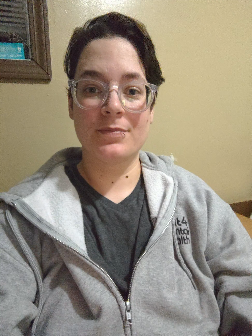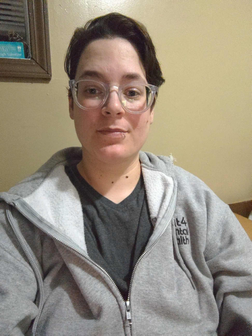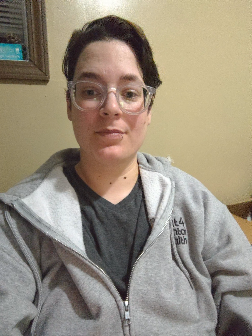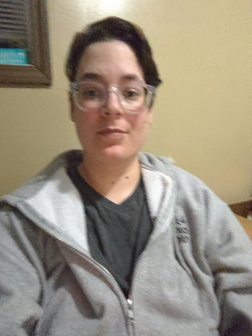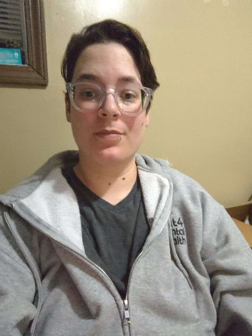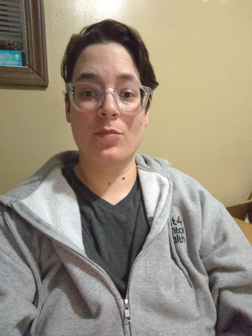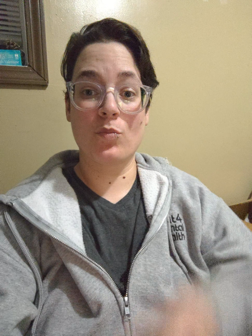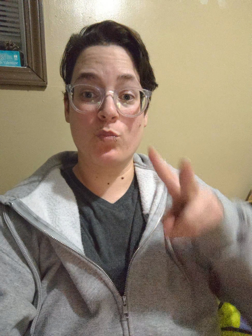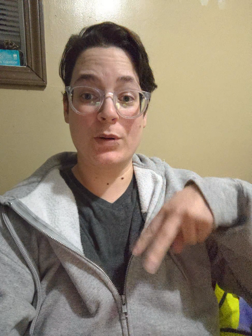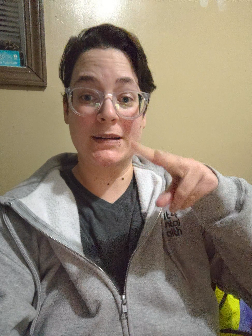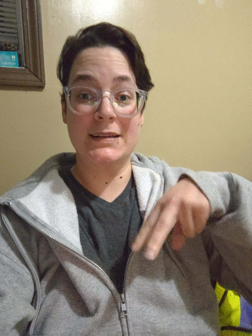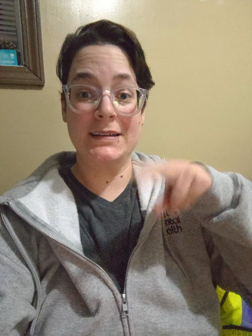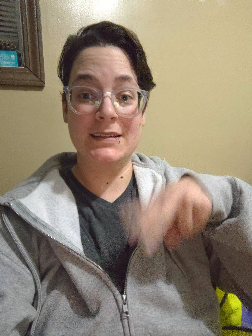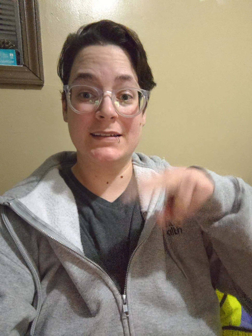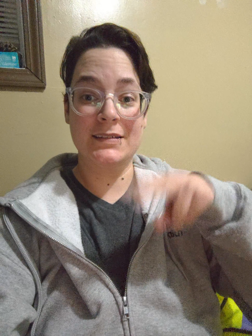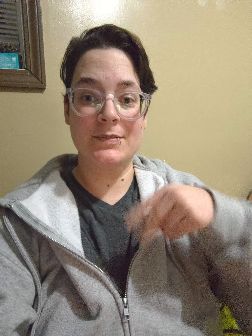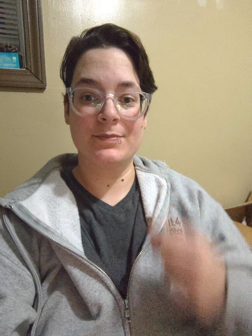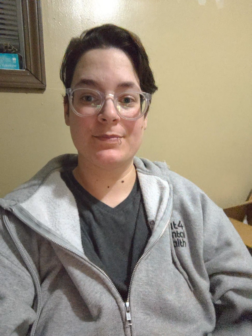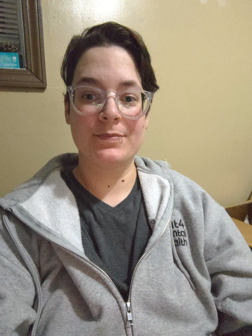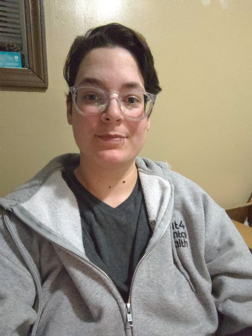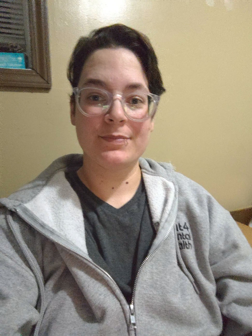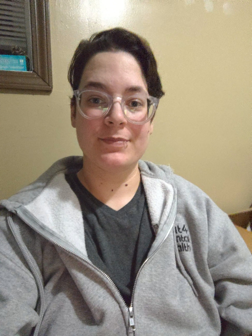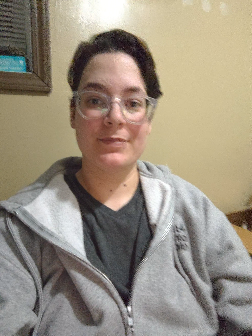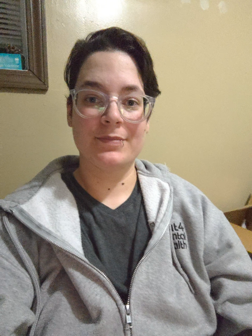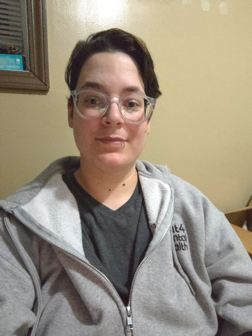read